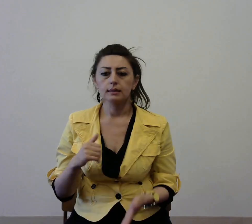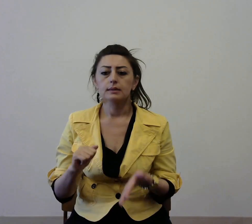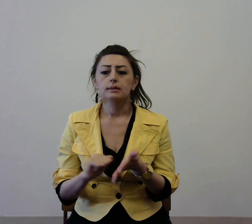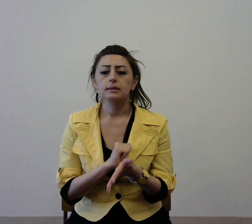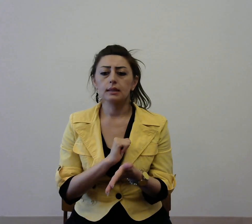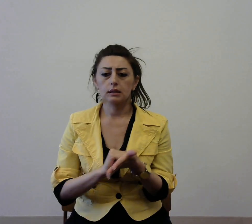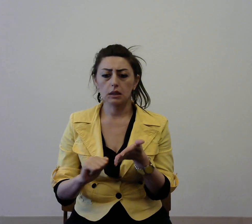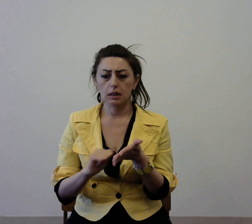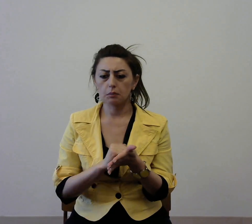sənəd